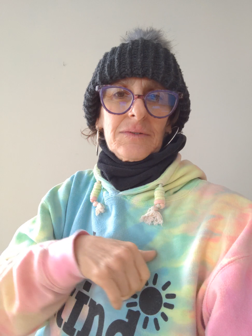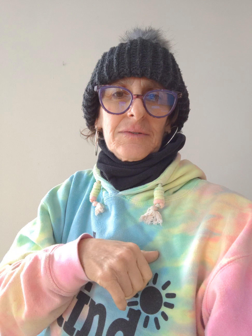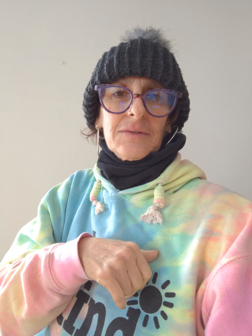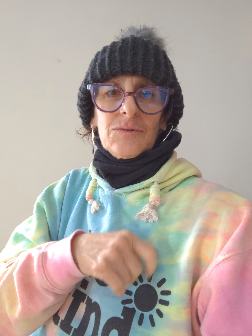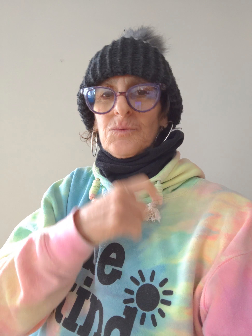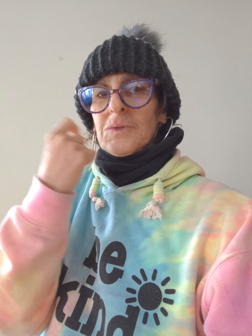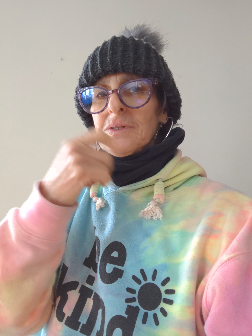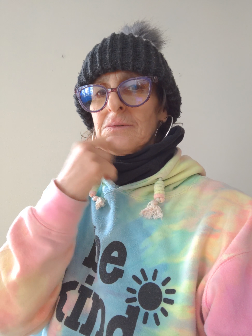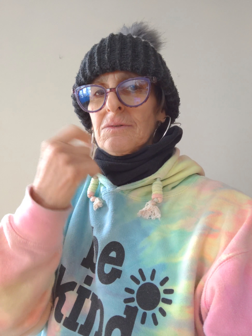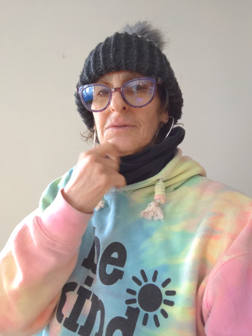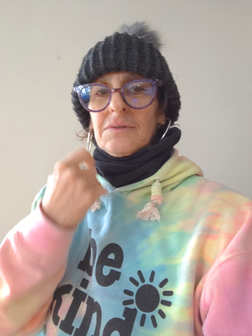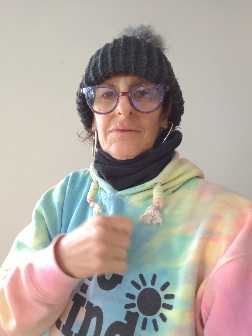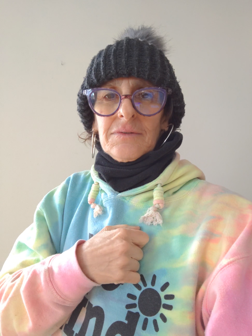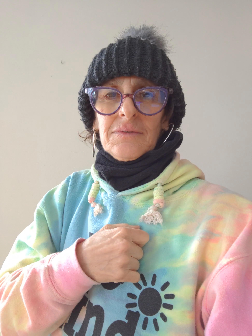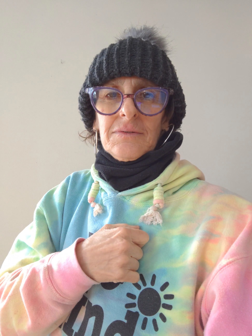dryer